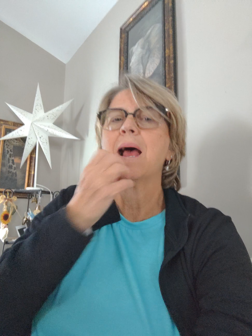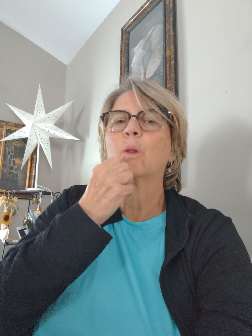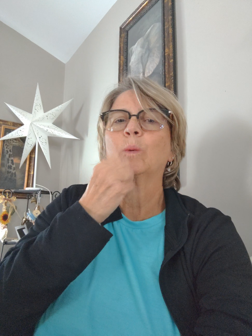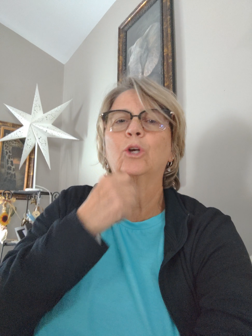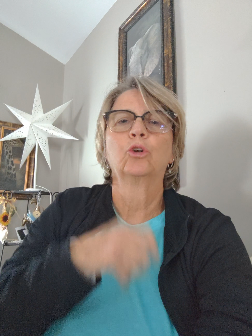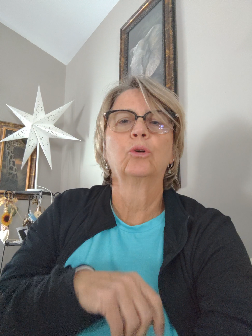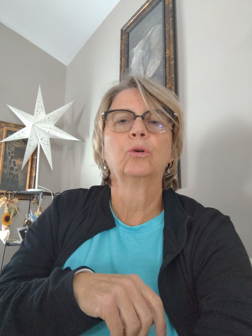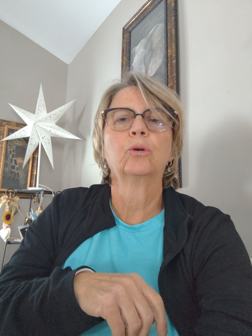underwear